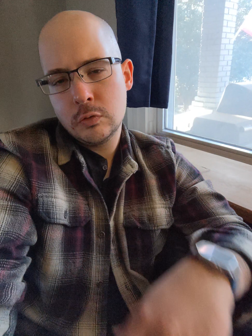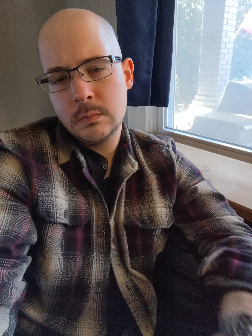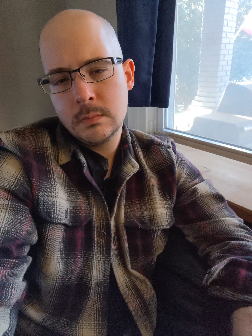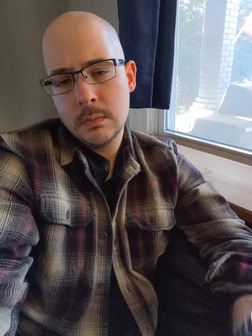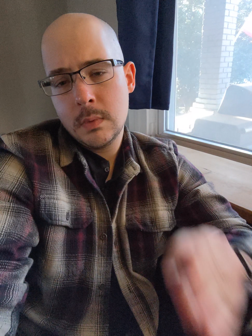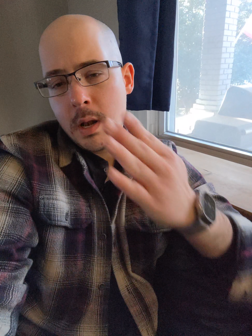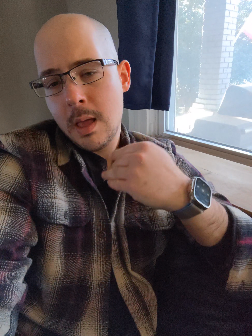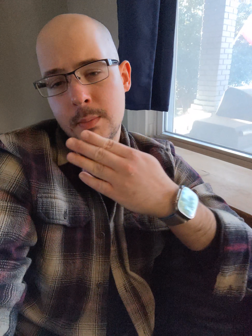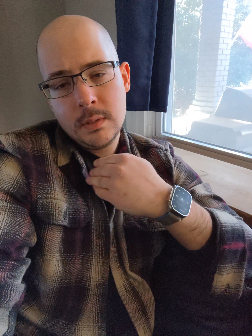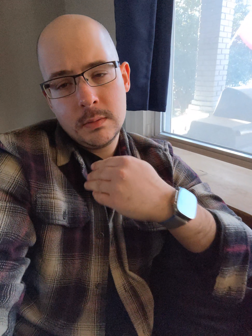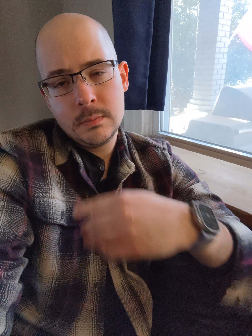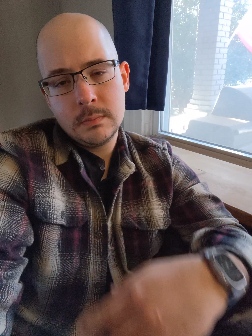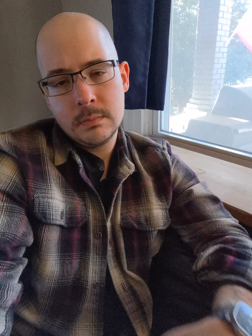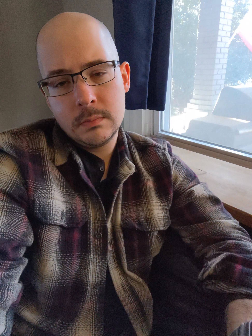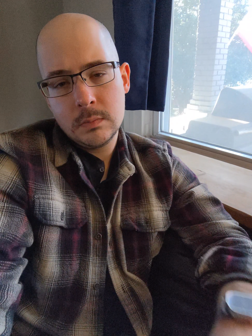napkin